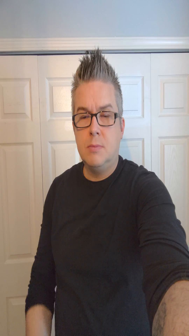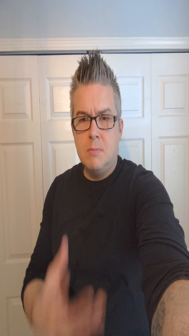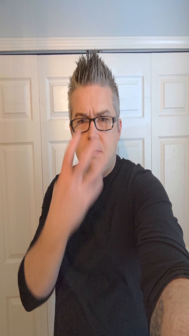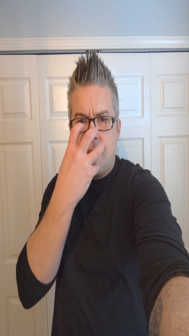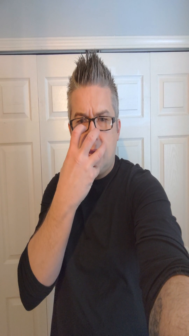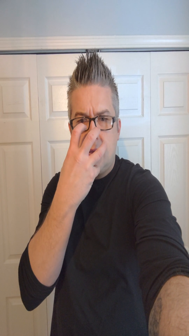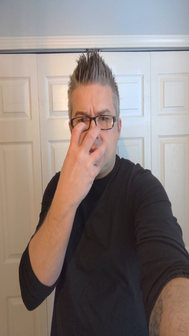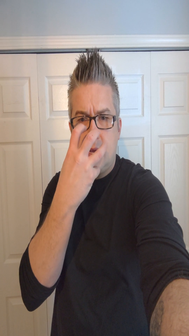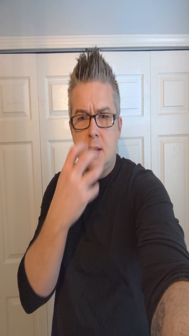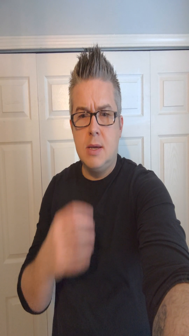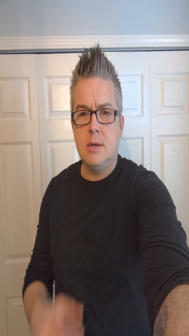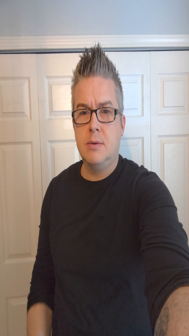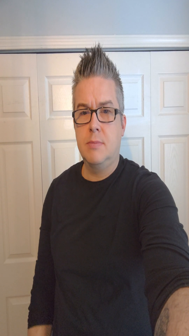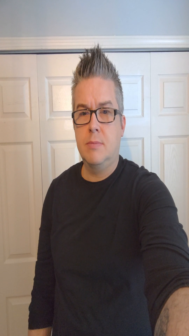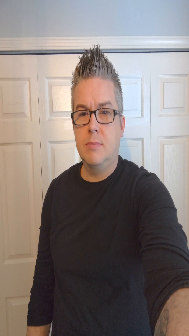mad